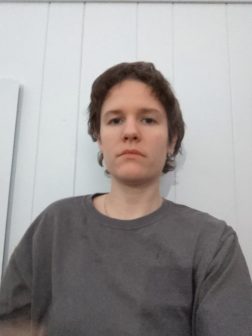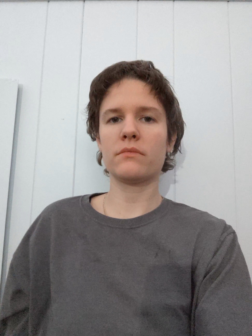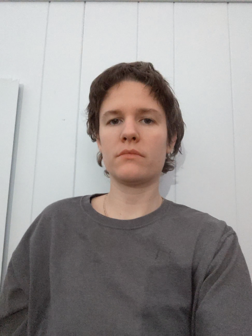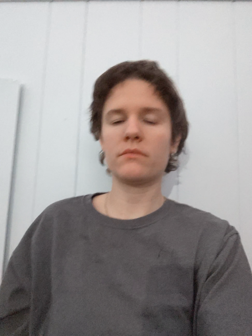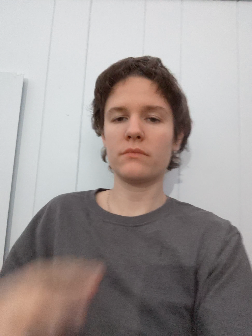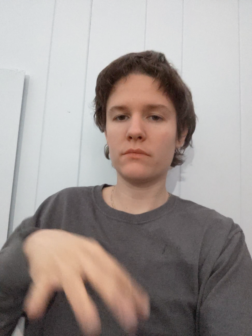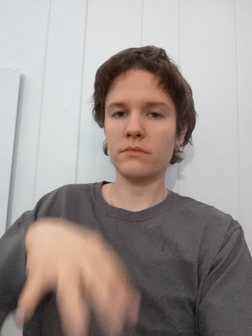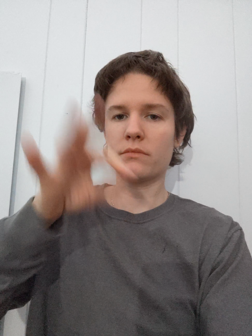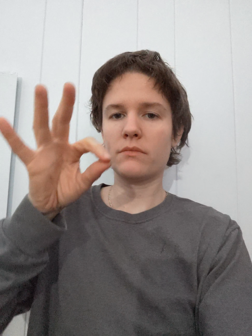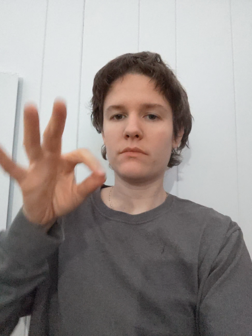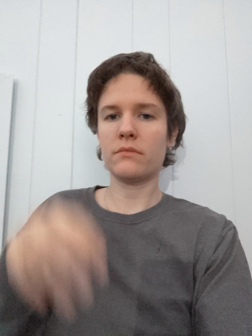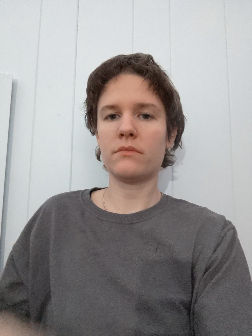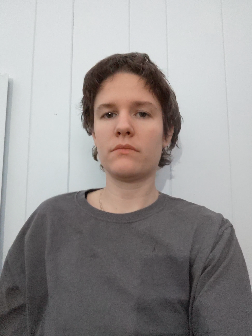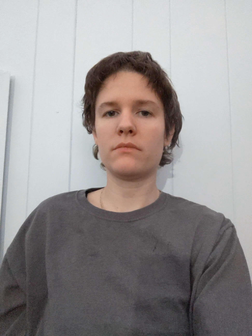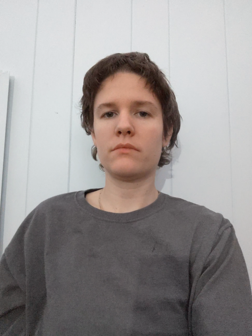find